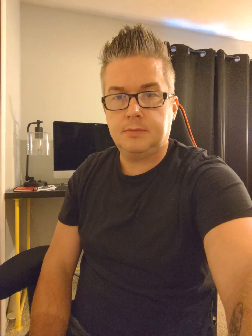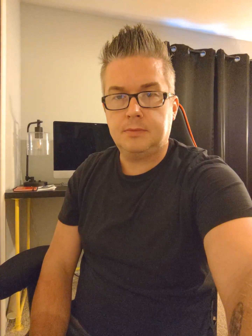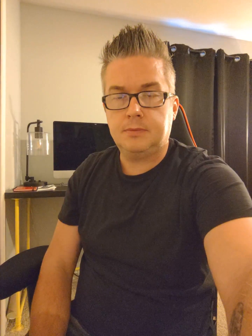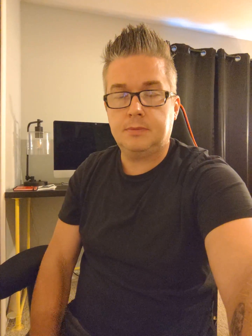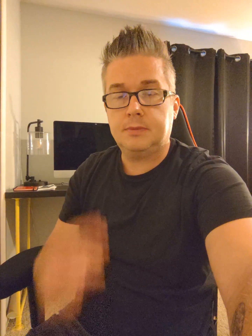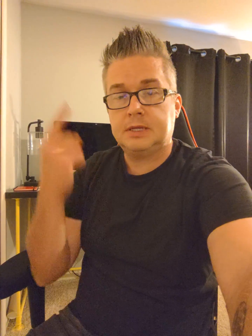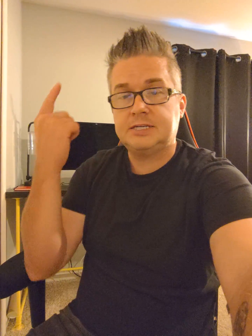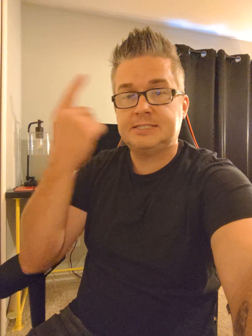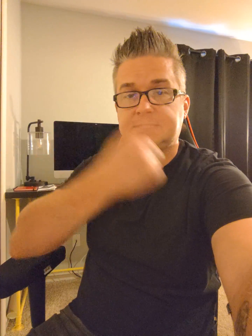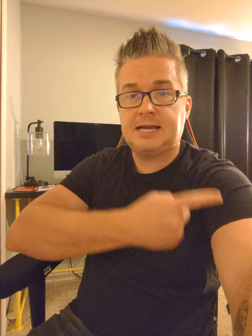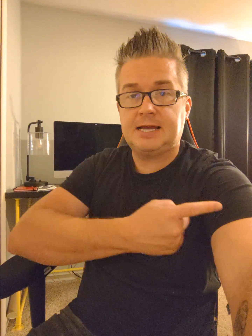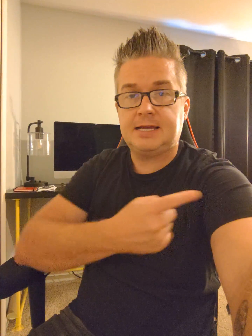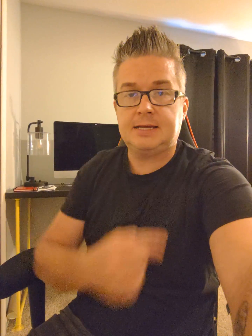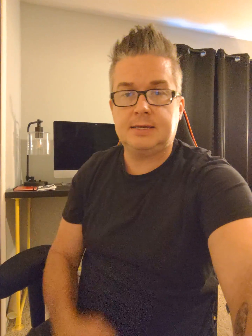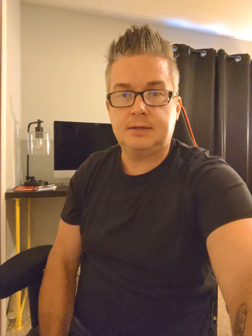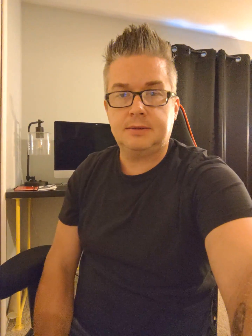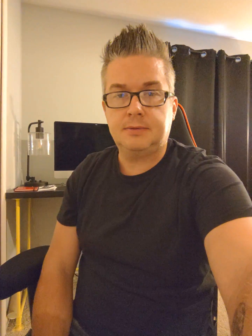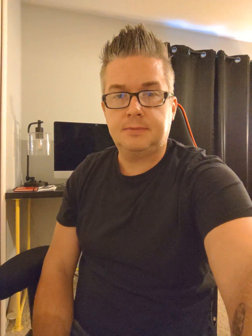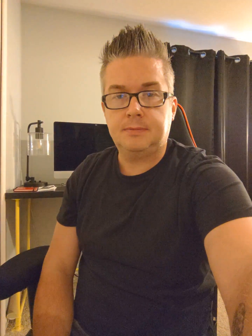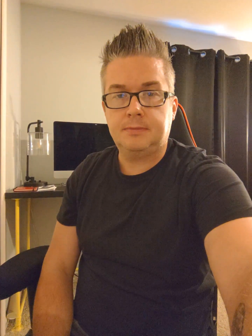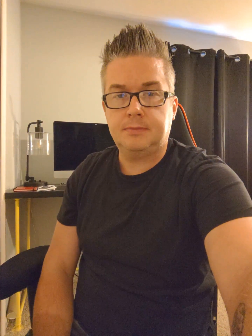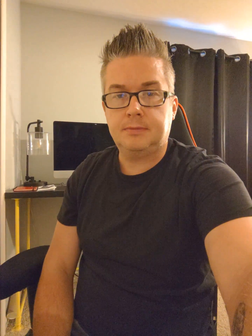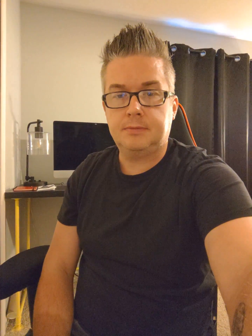day